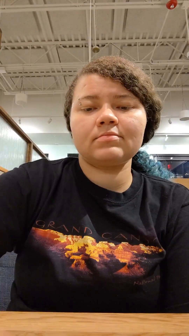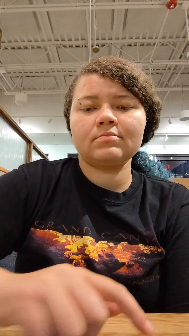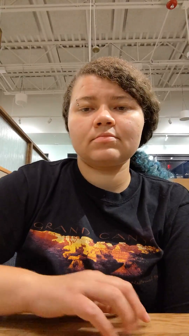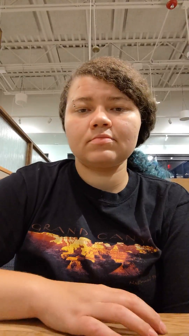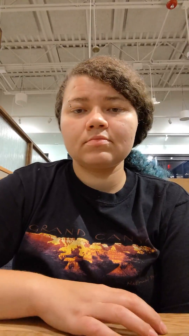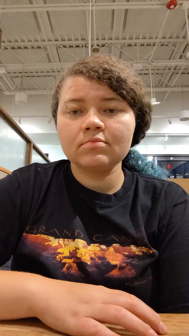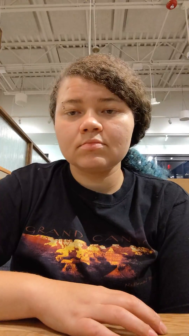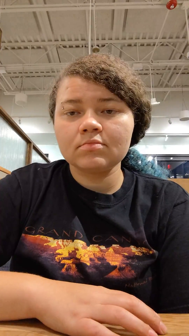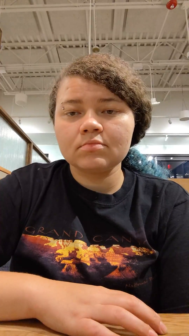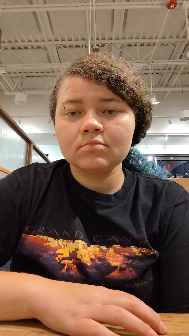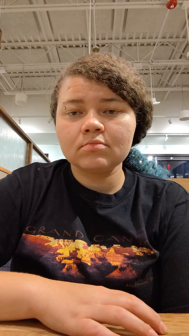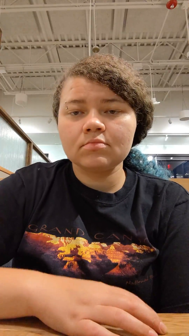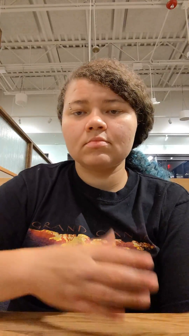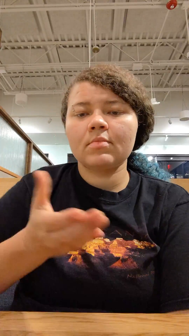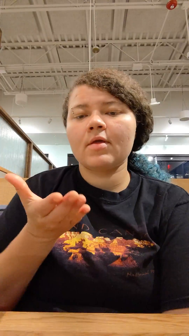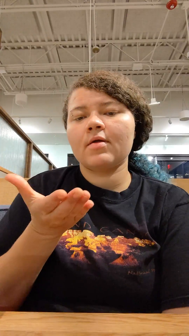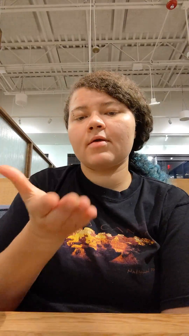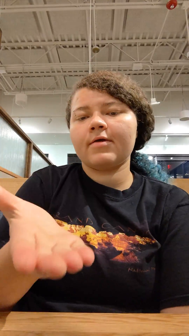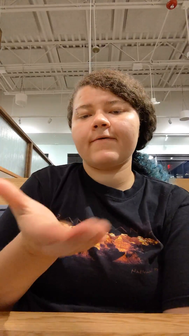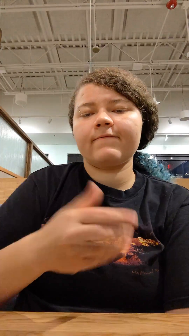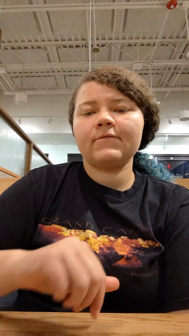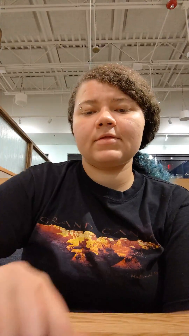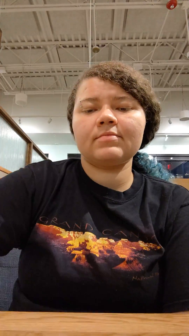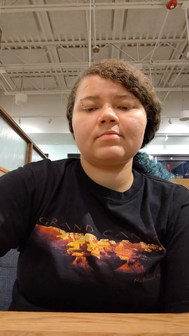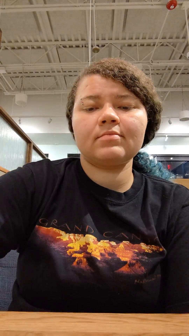oven